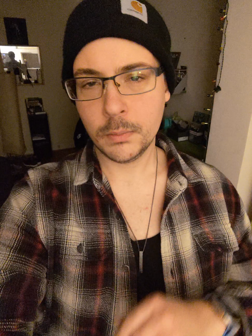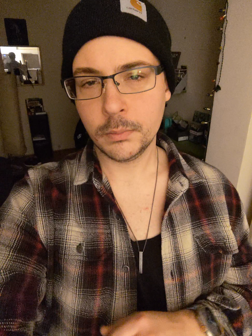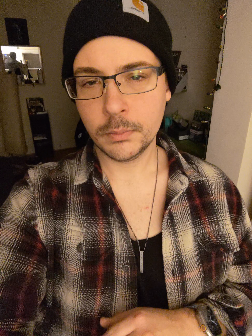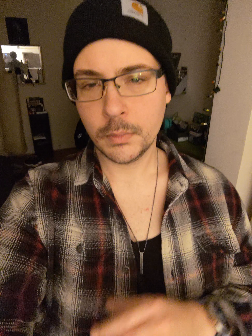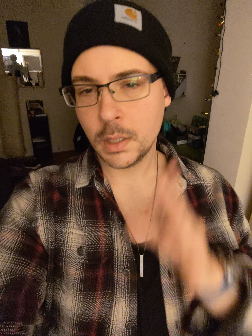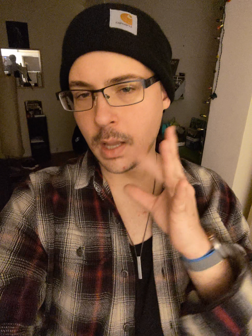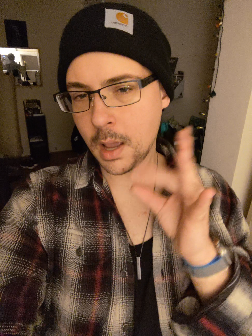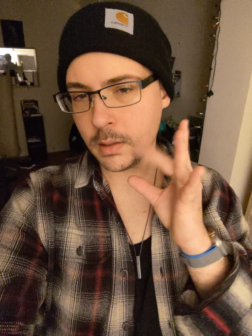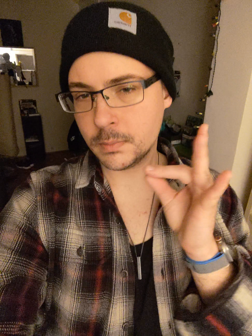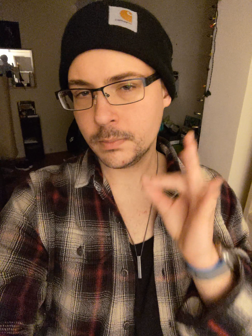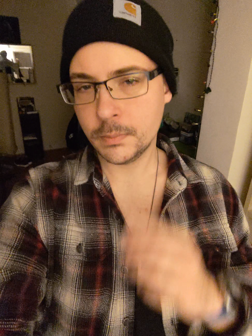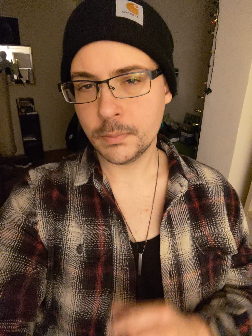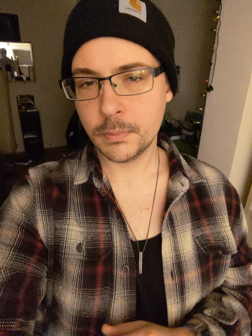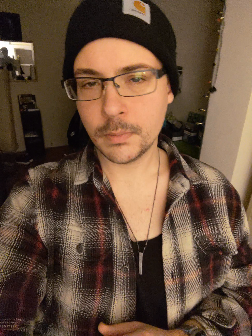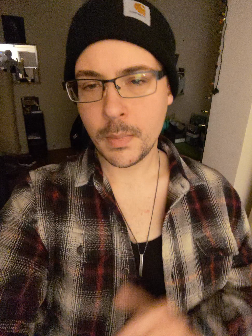cat